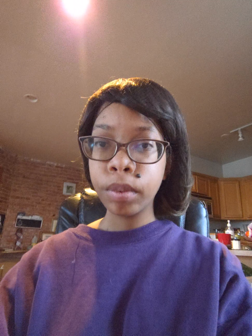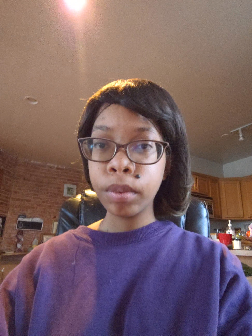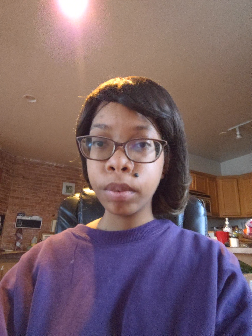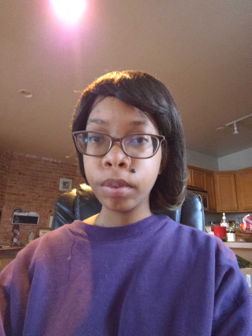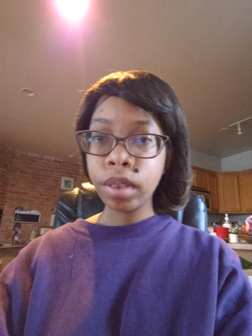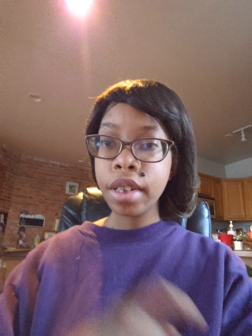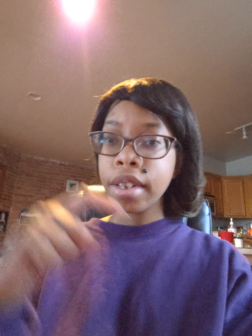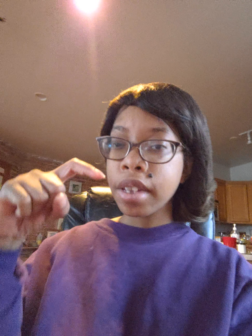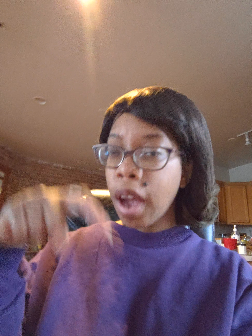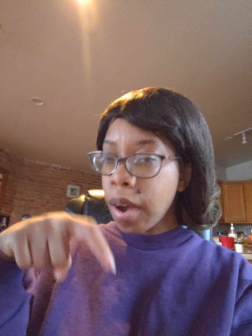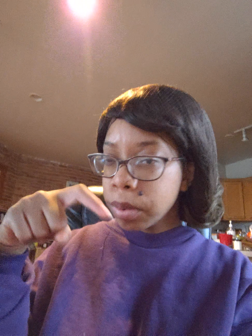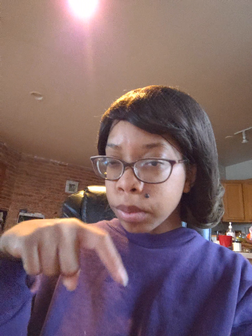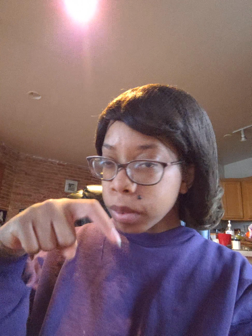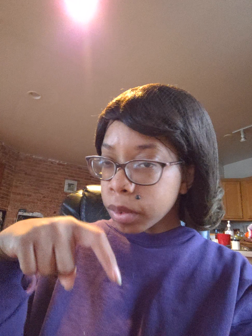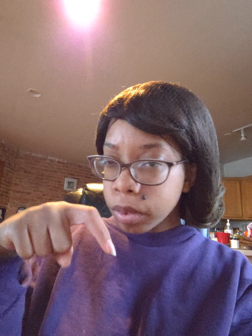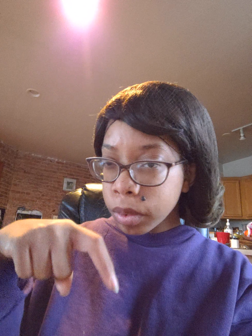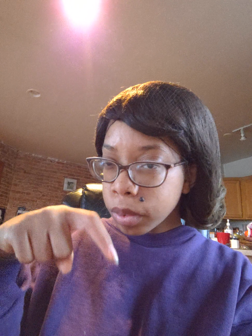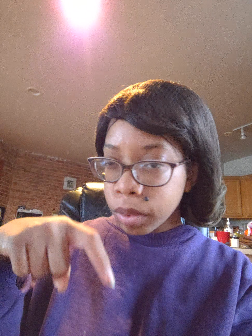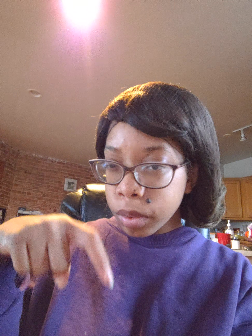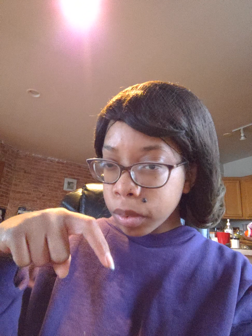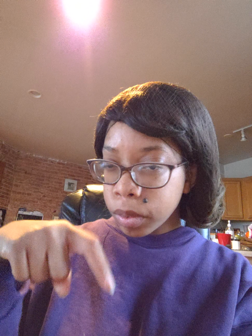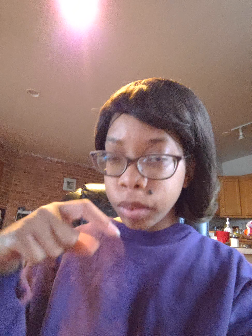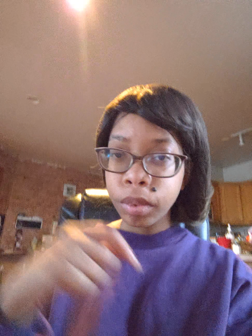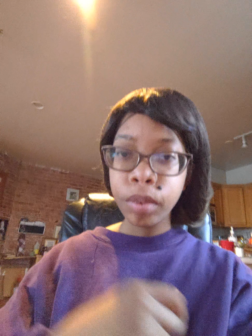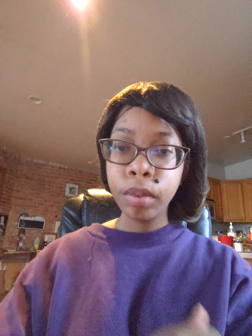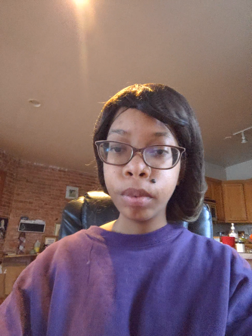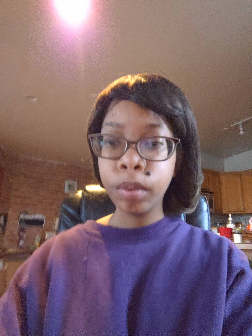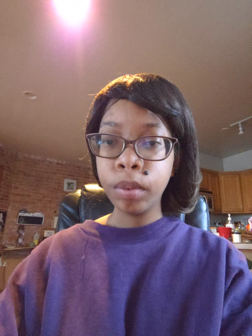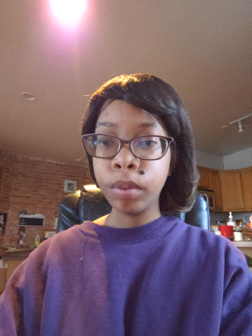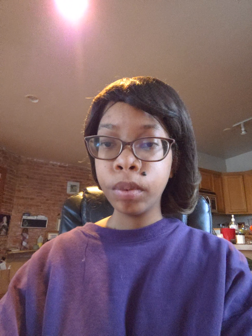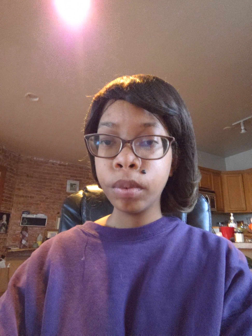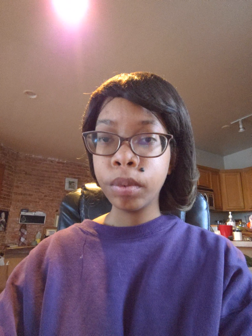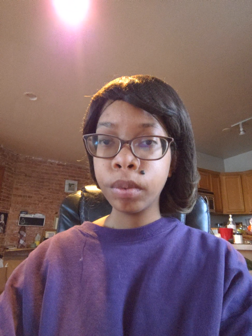time